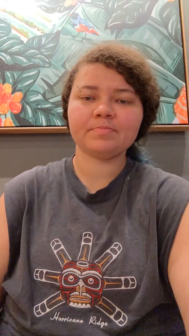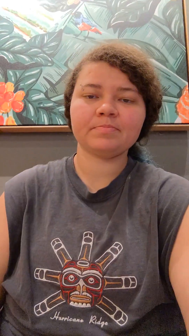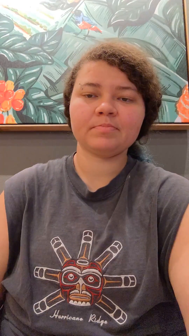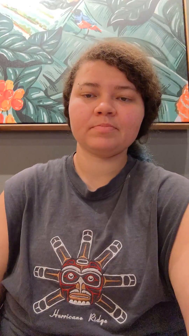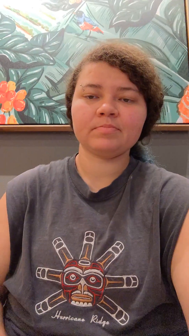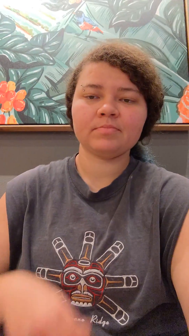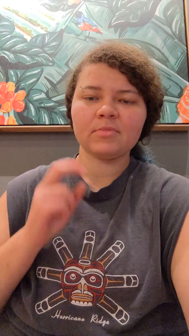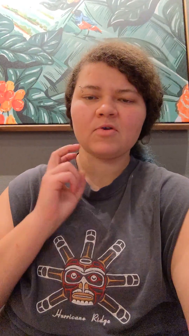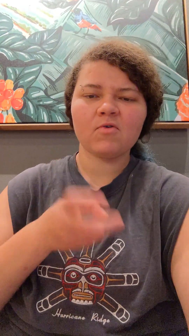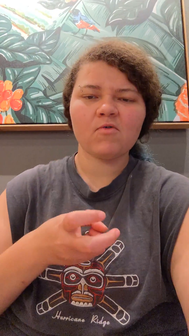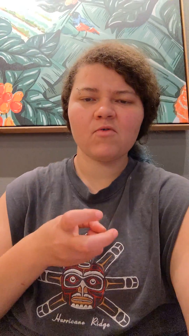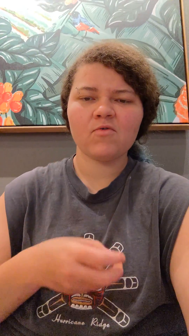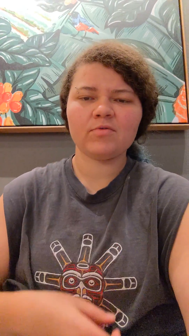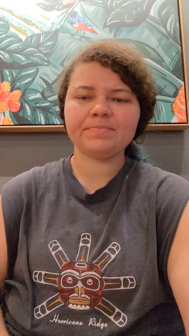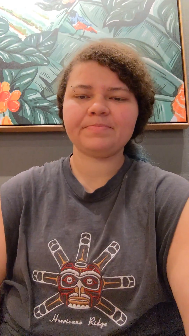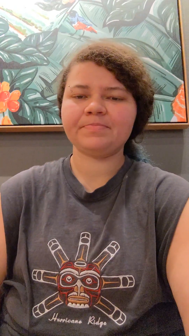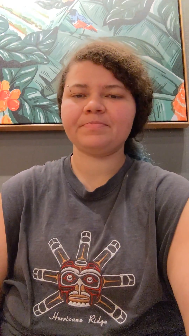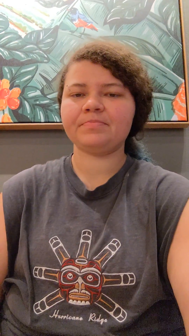hard